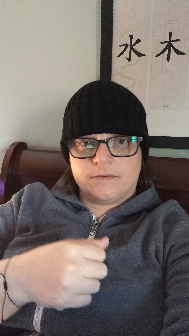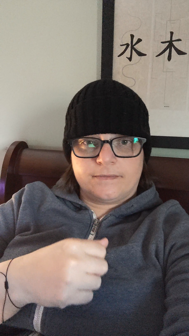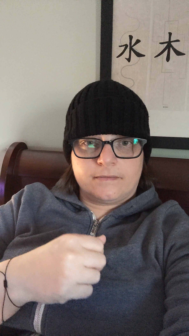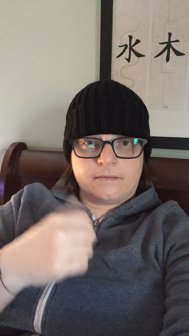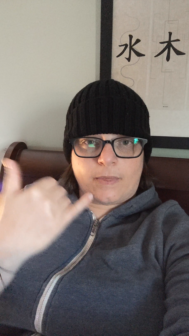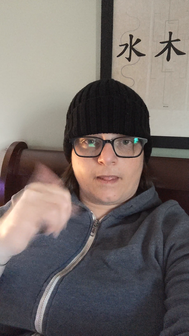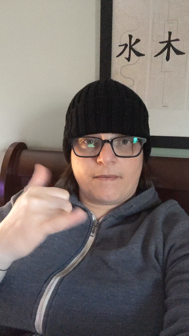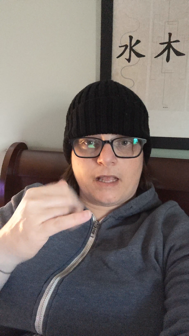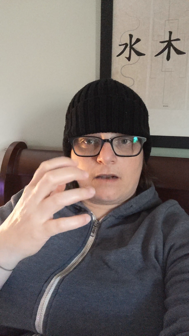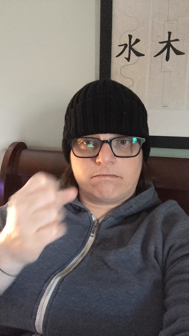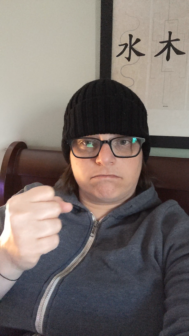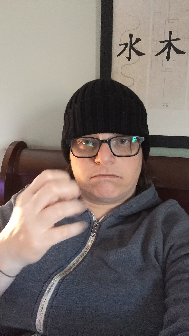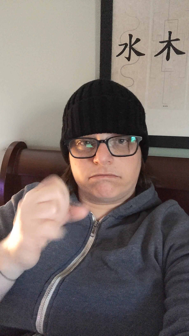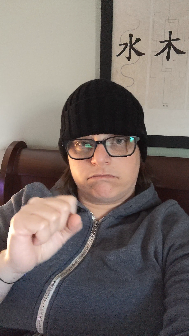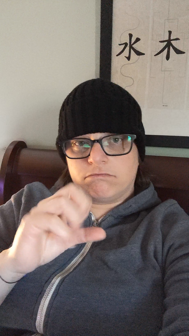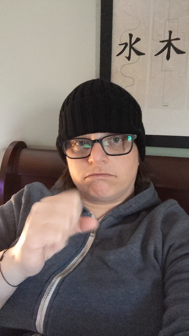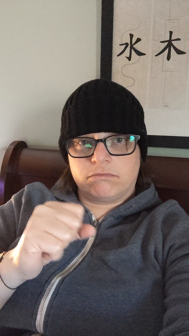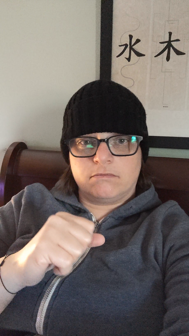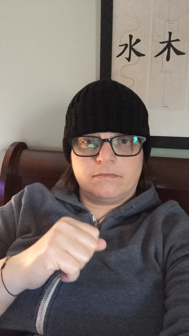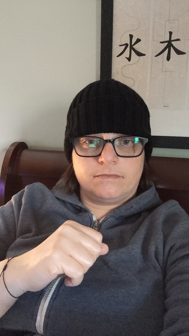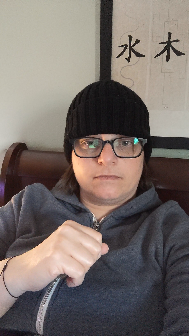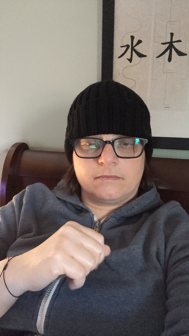play dough